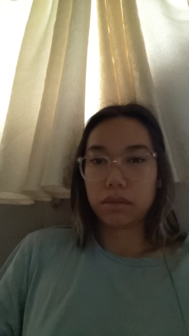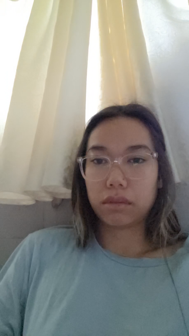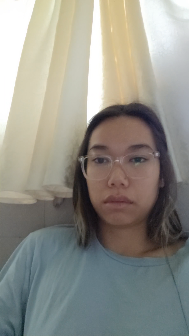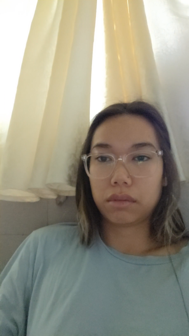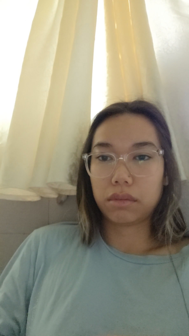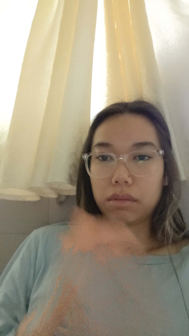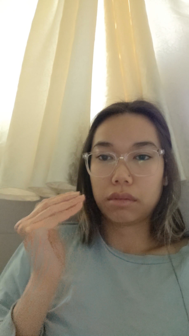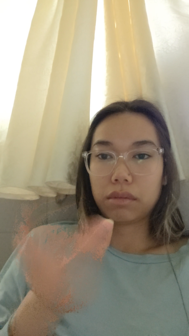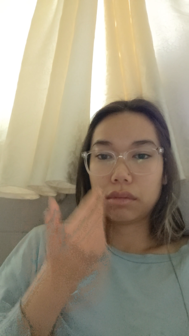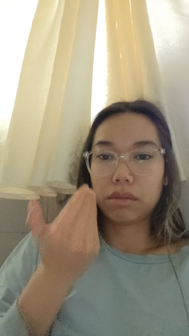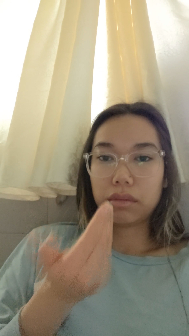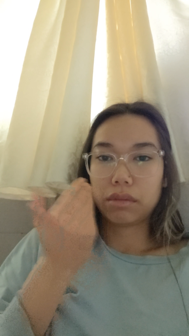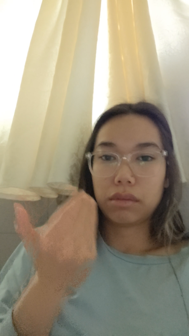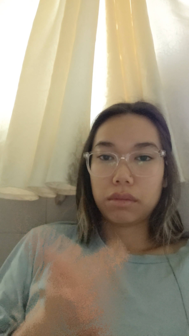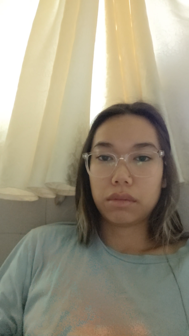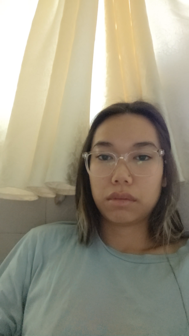new